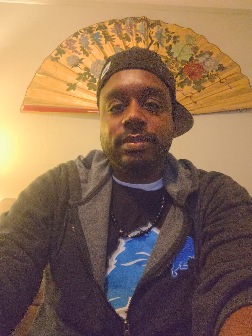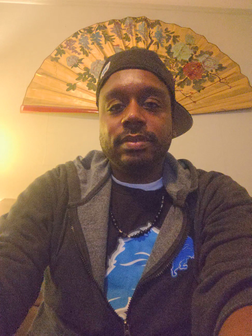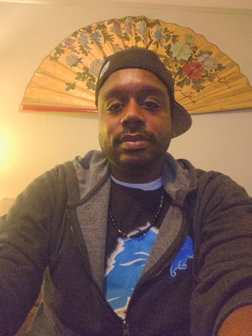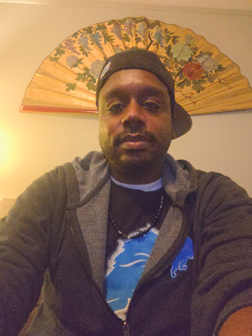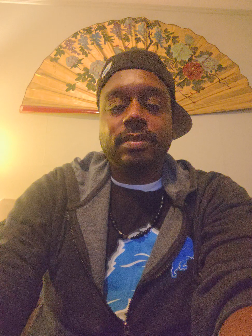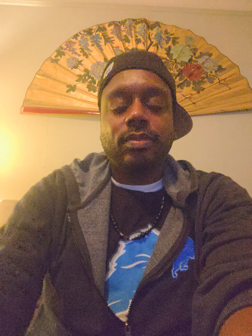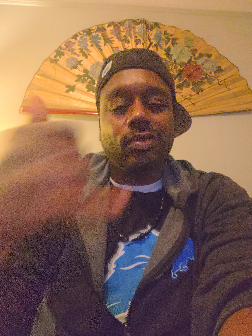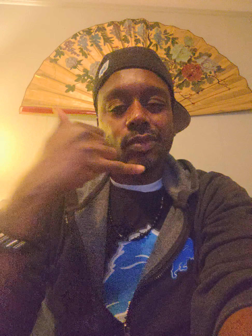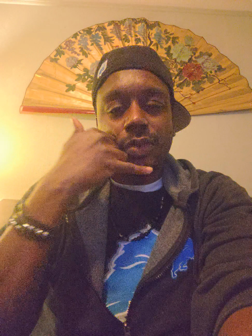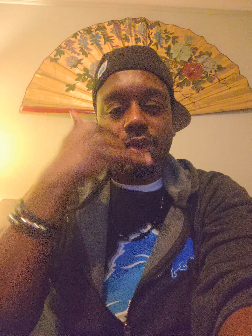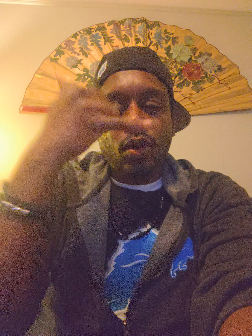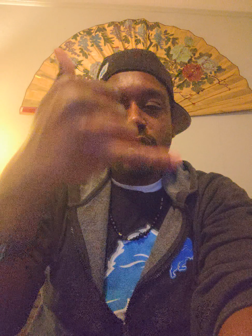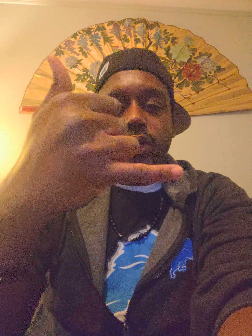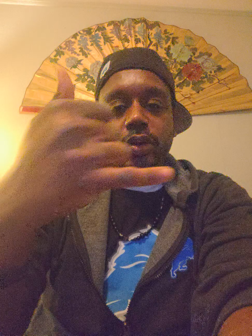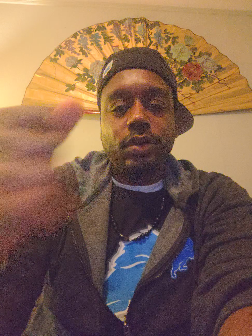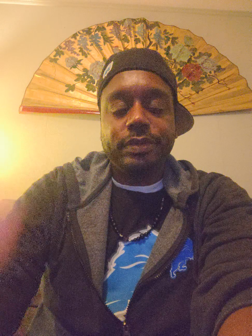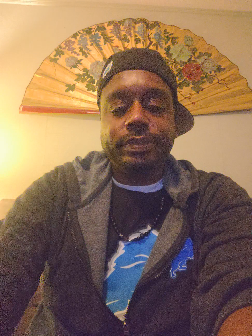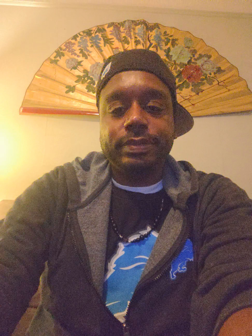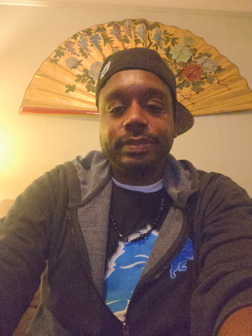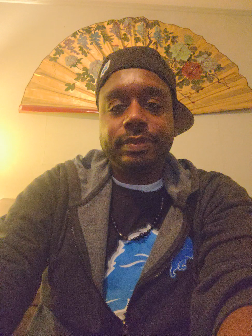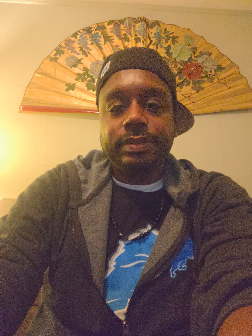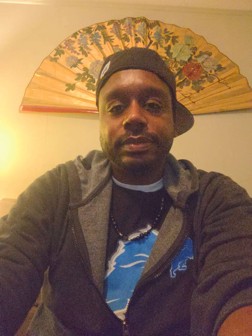call on the phone